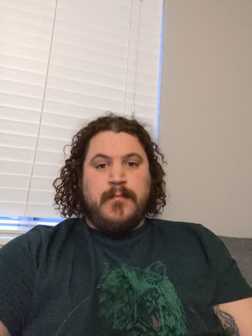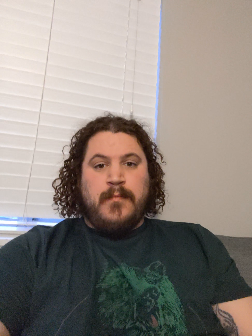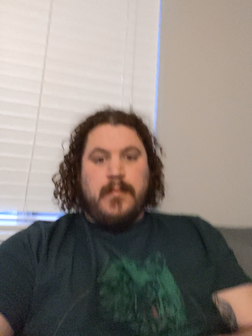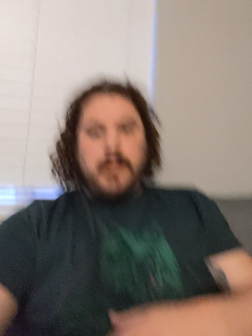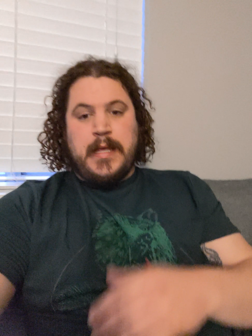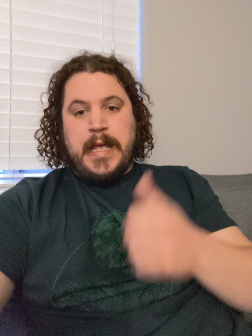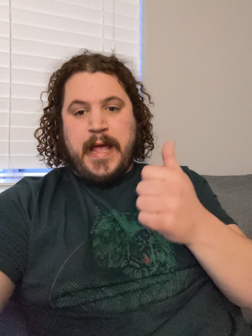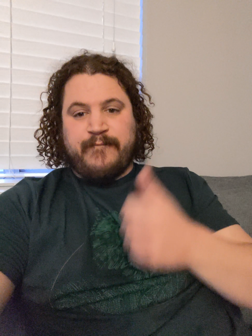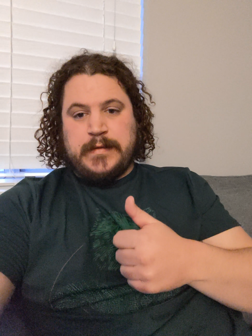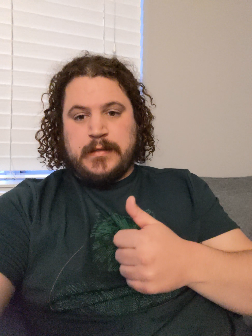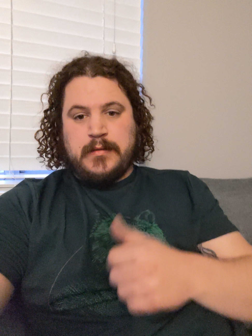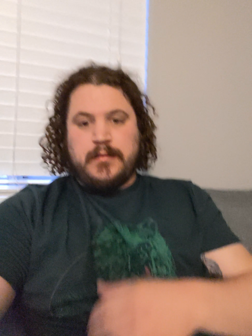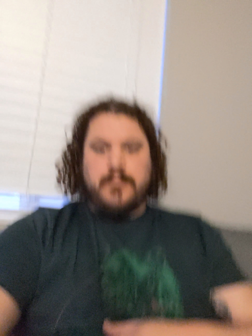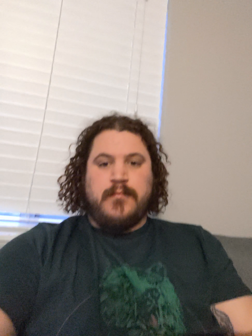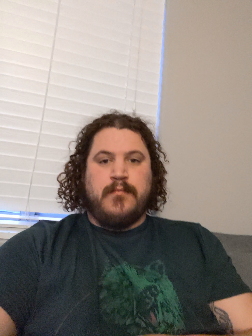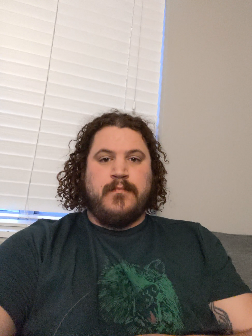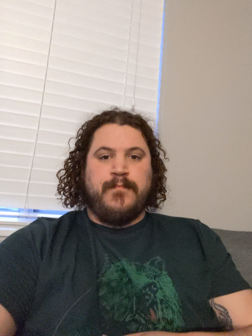every